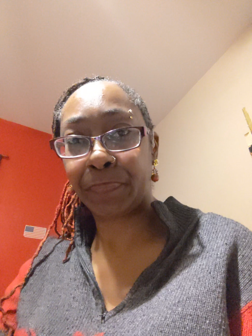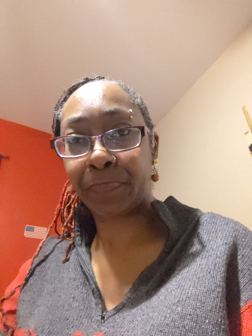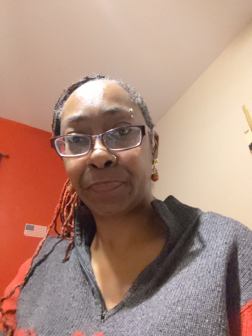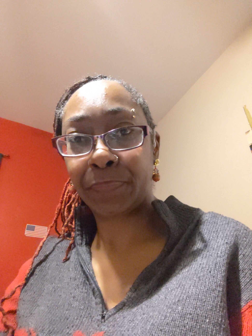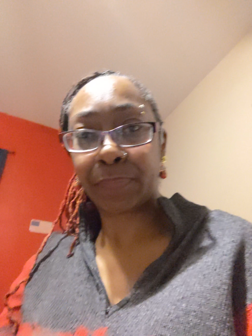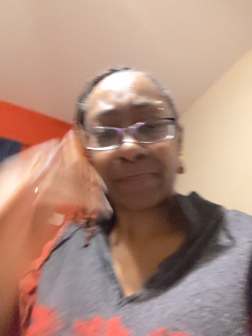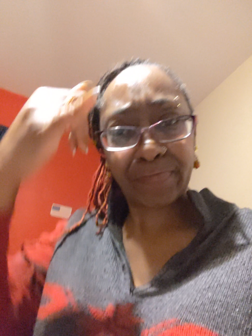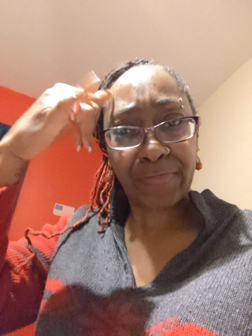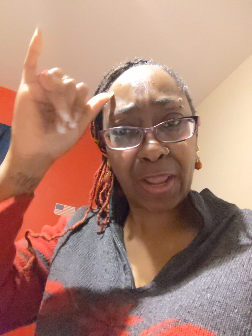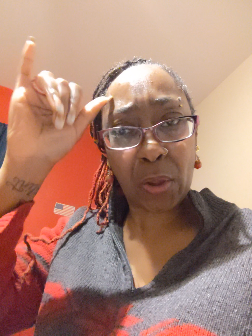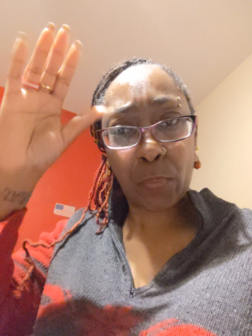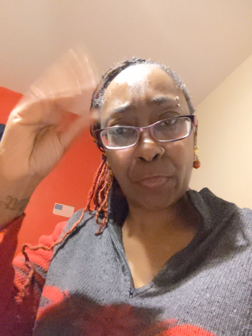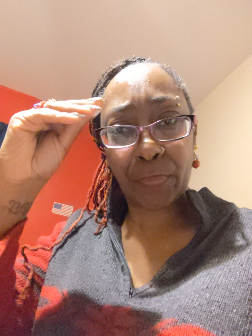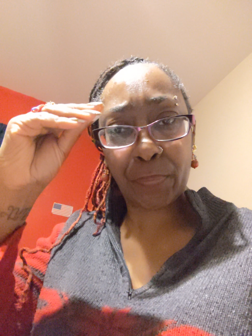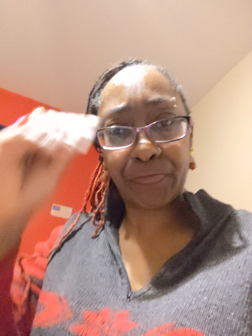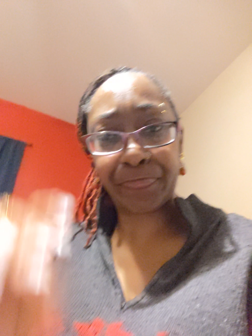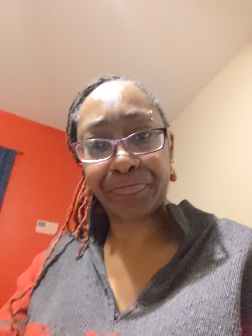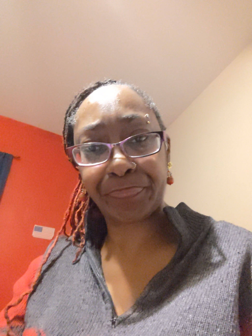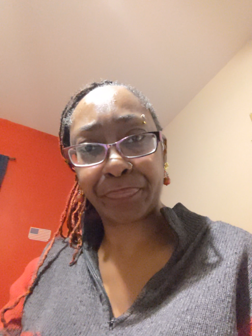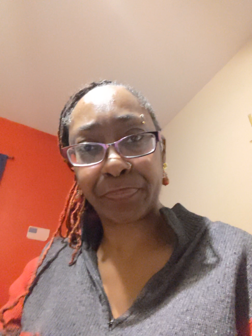cowboy